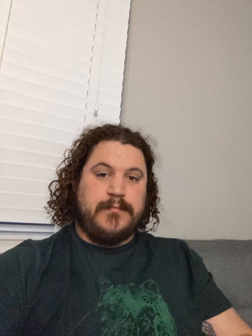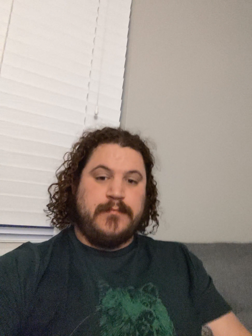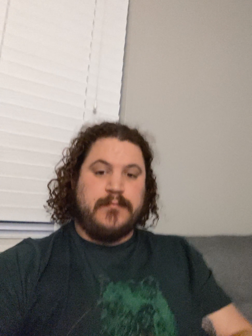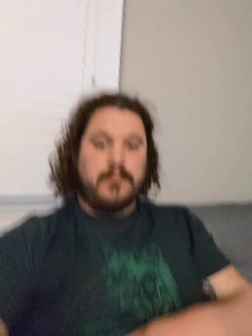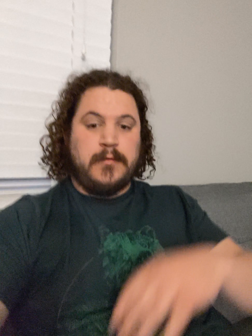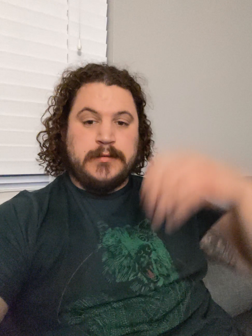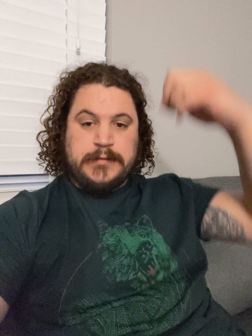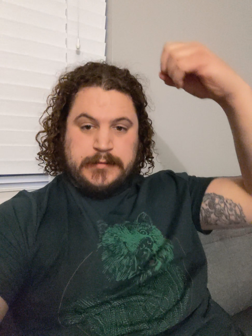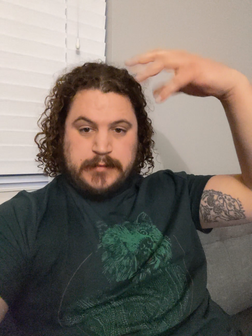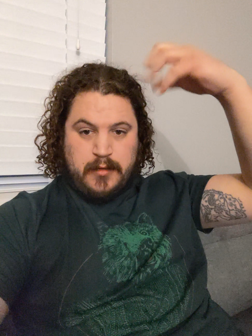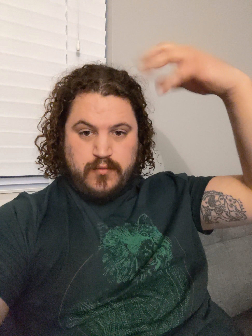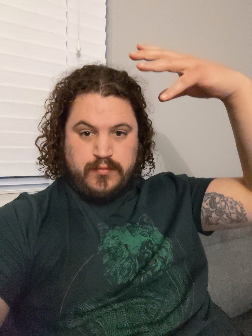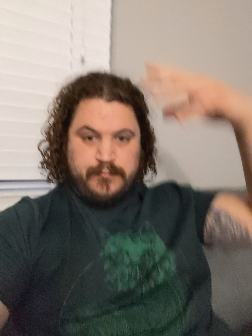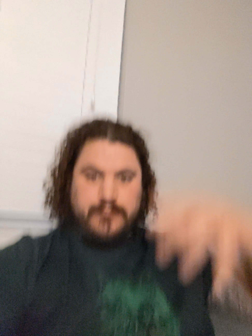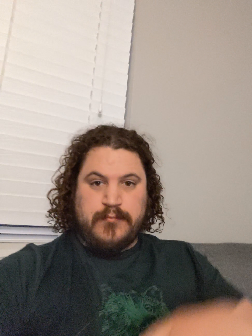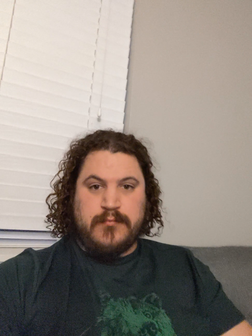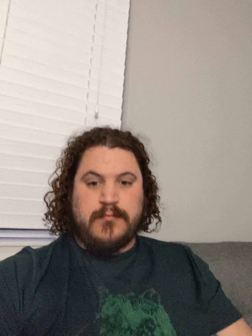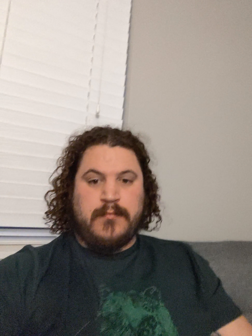shower